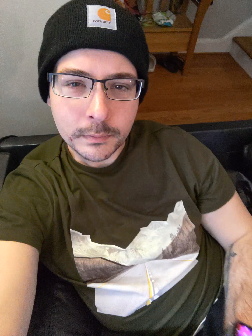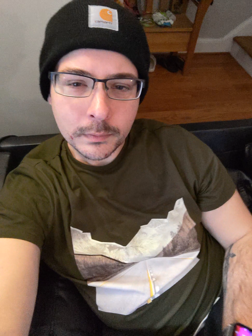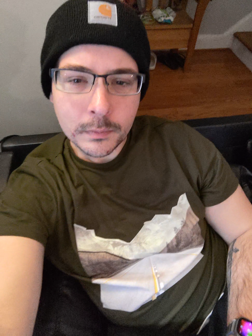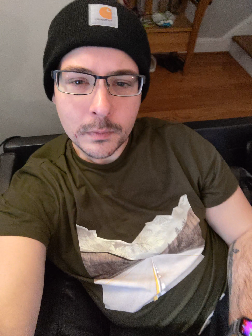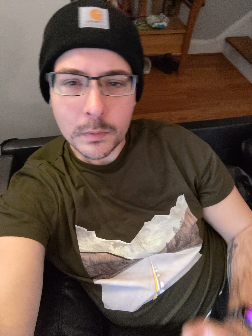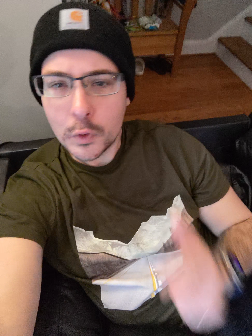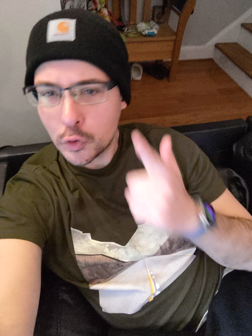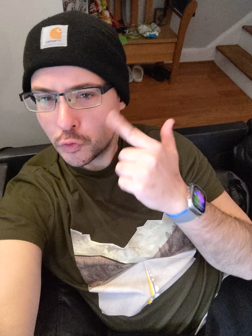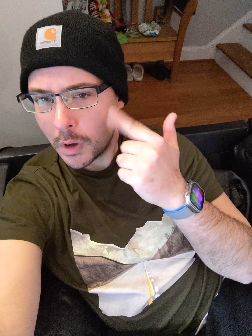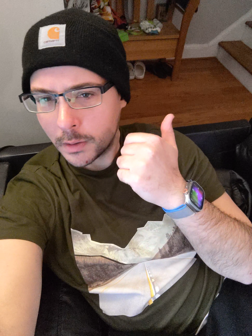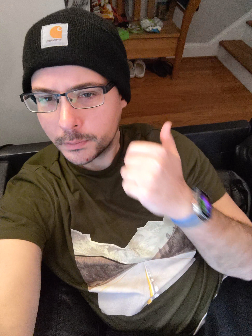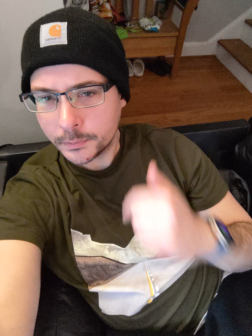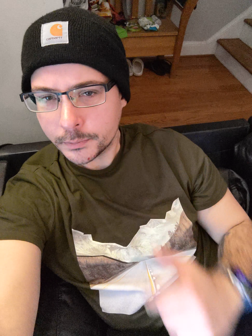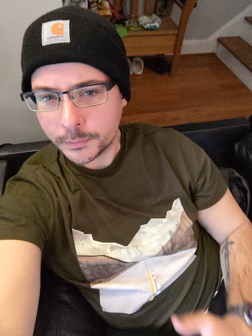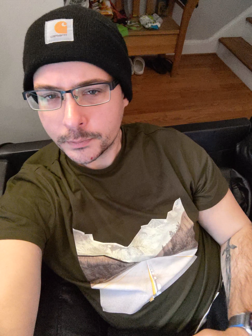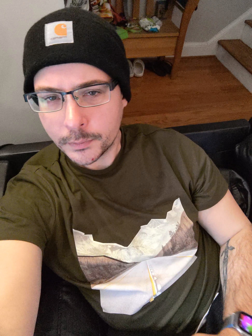cry